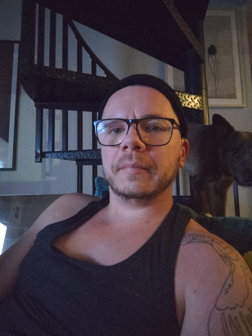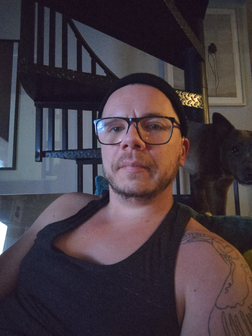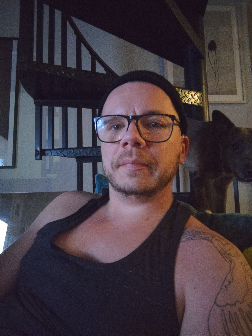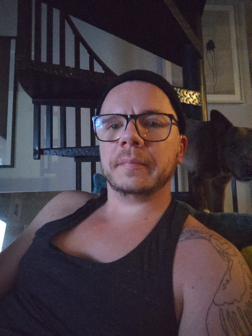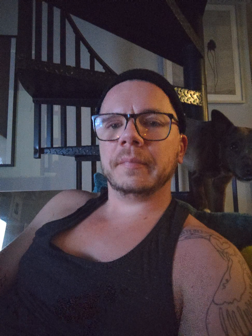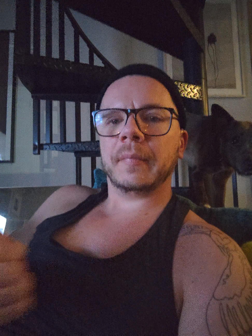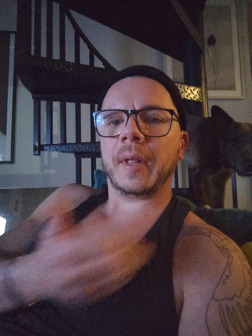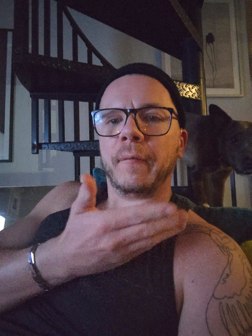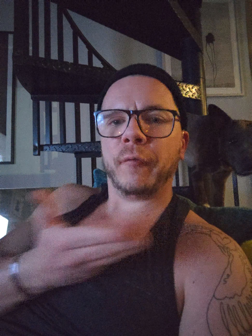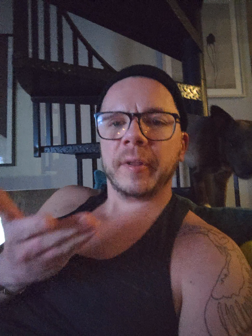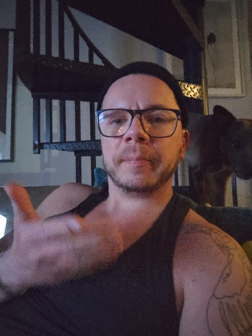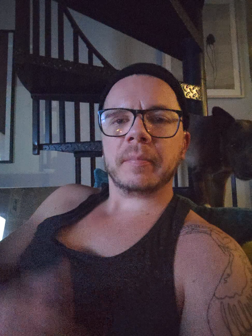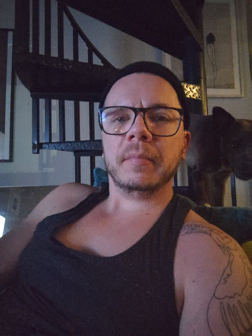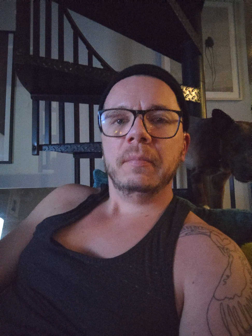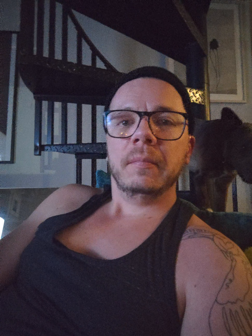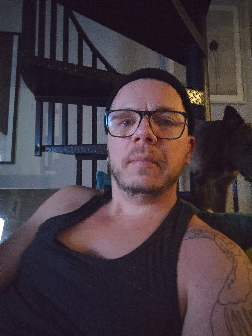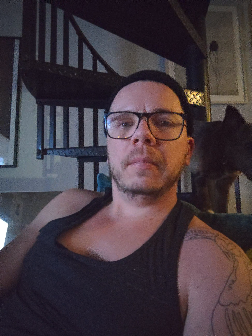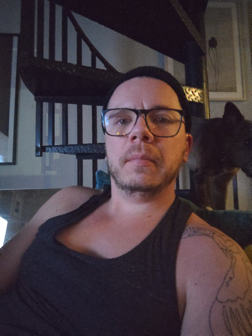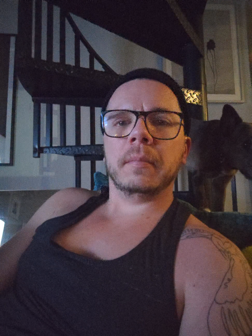every